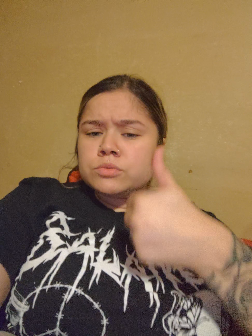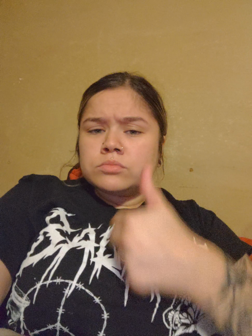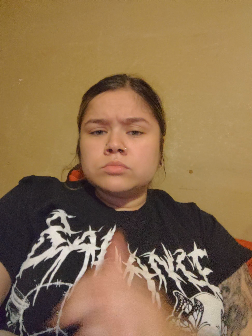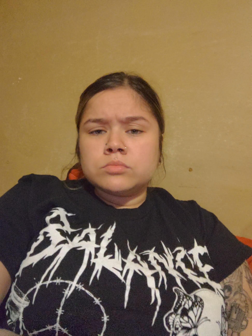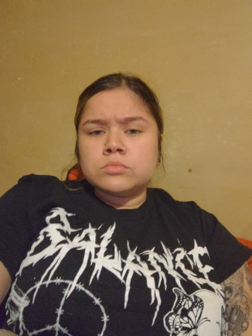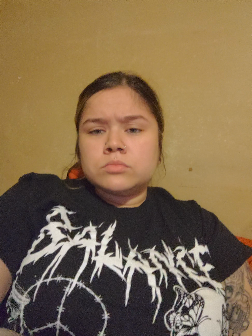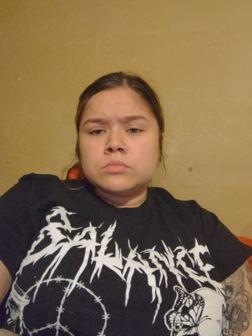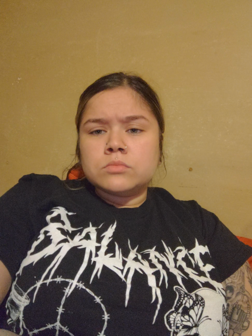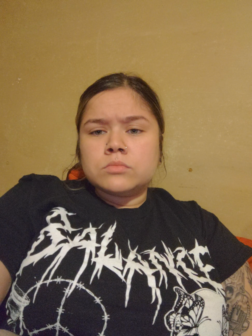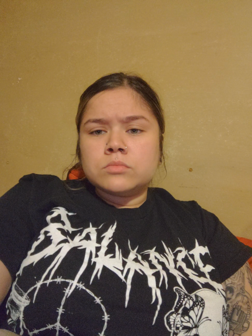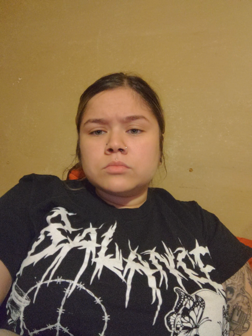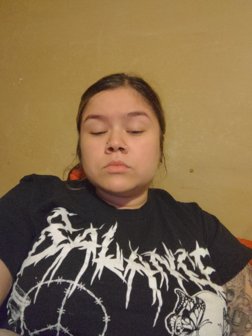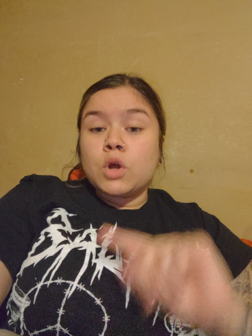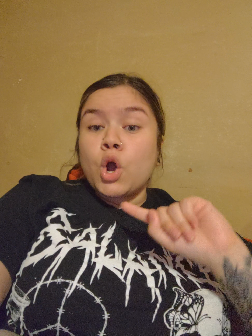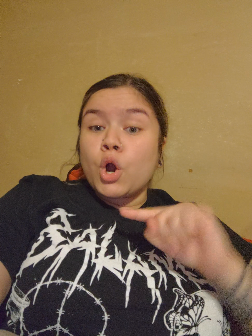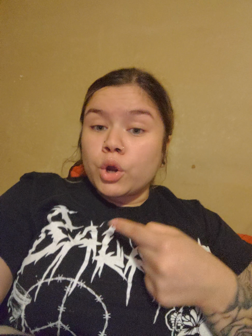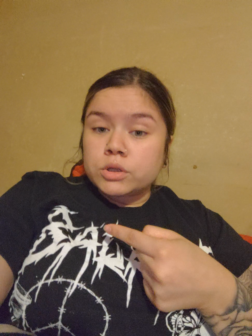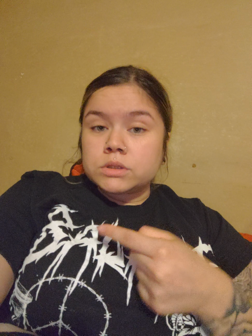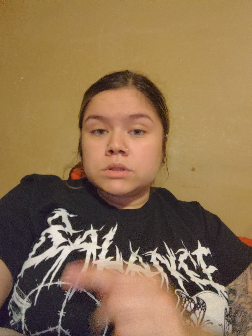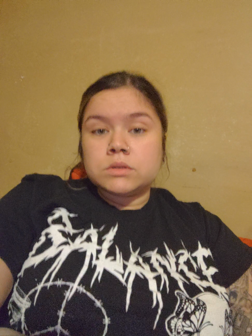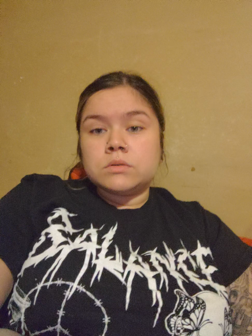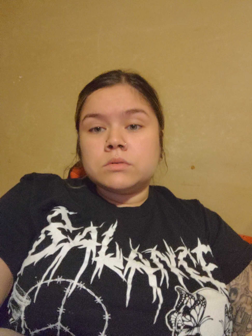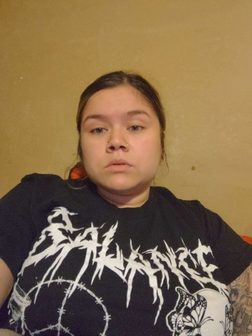hurt